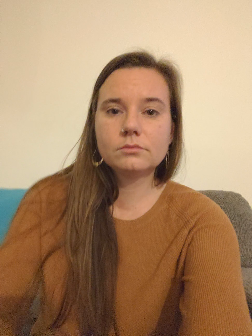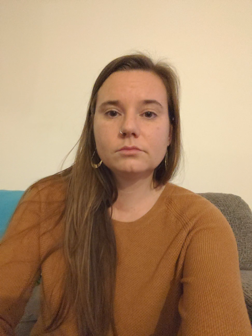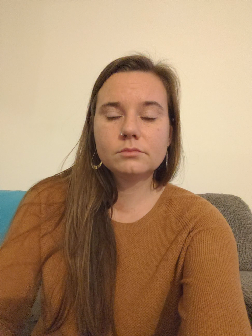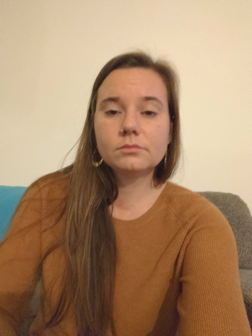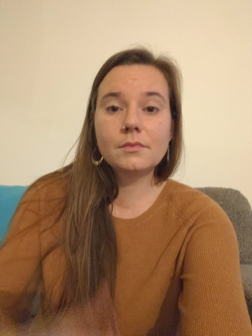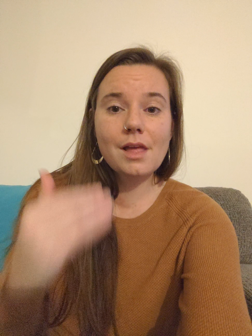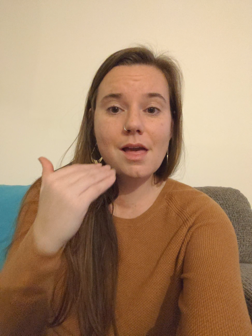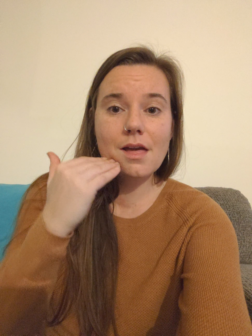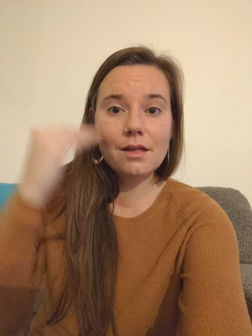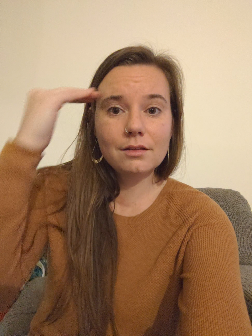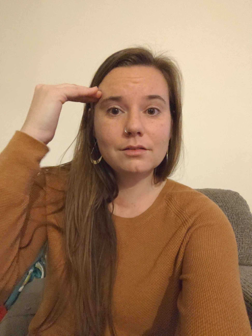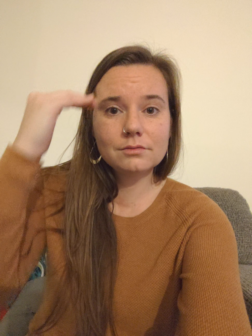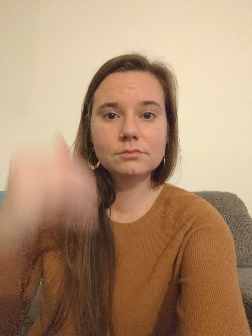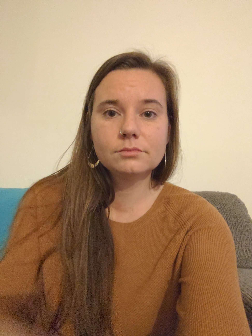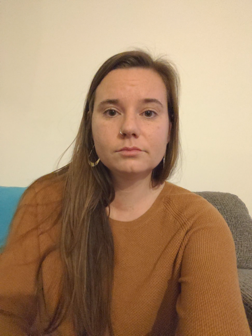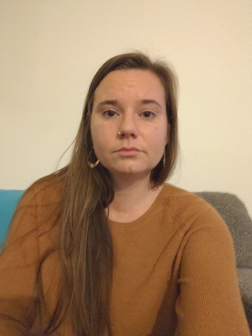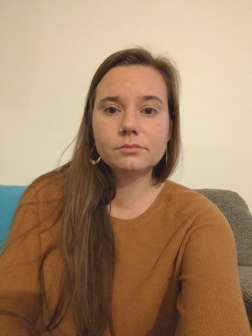head